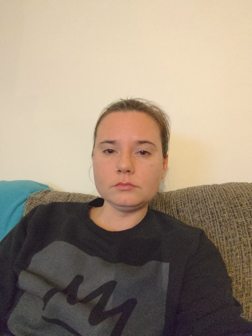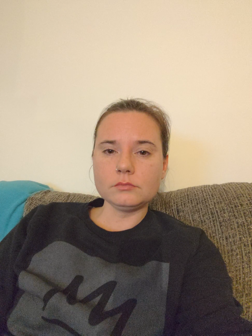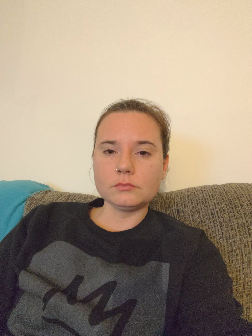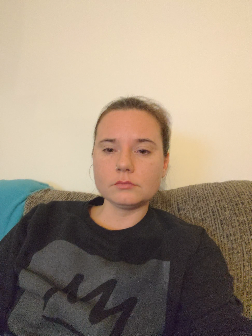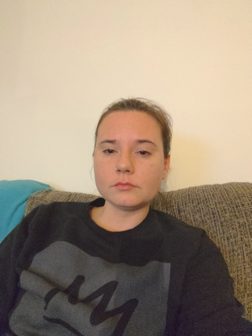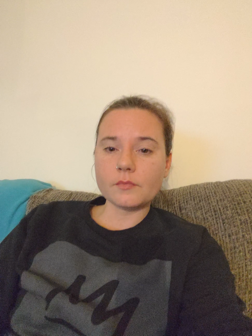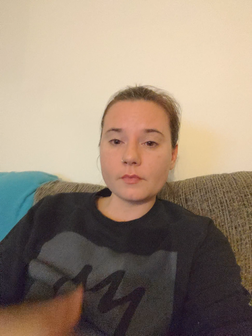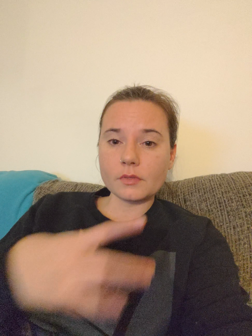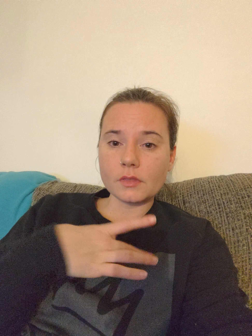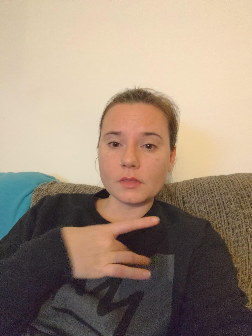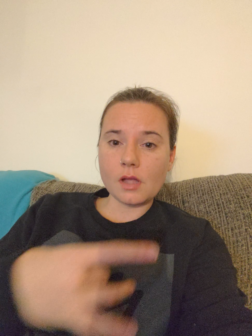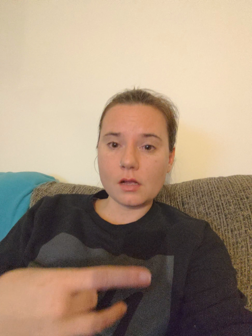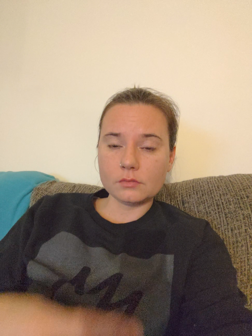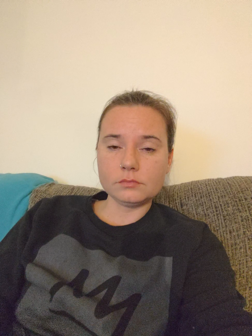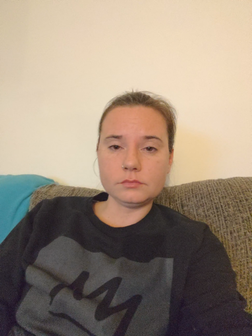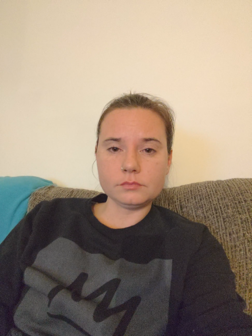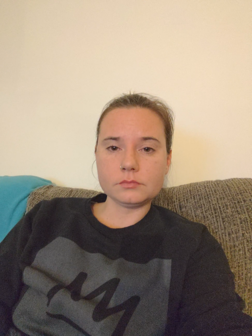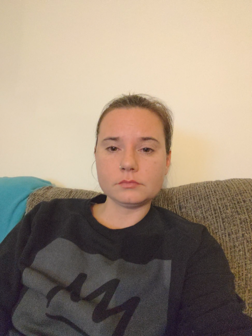like